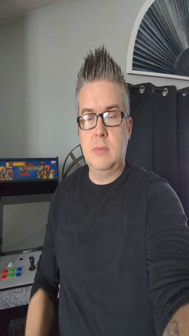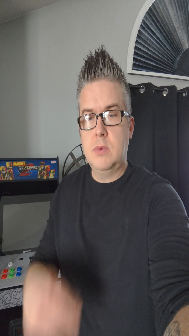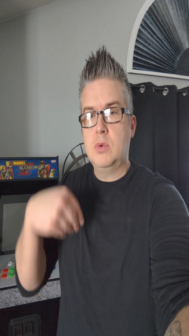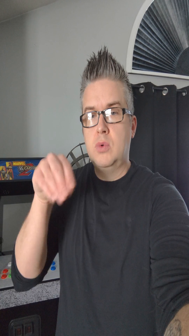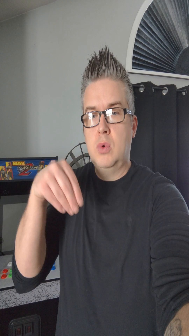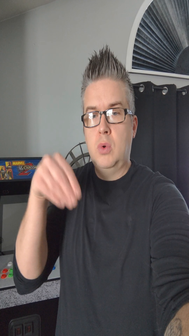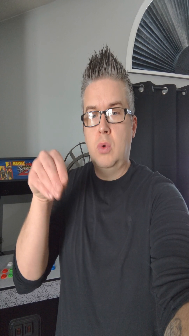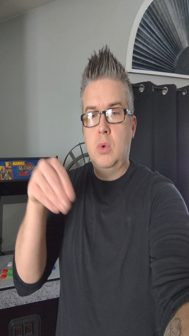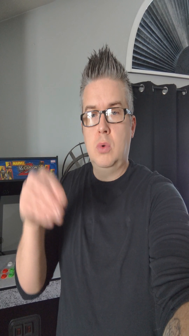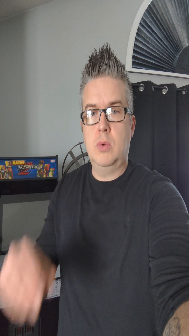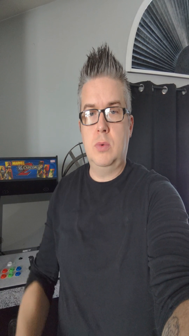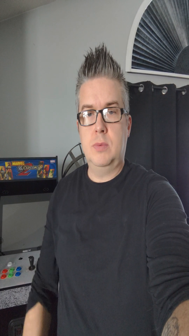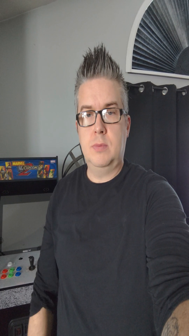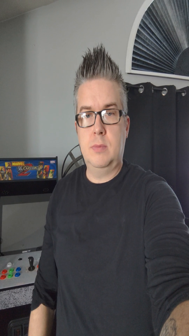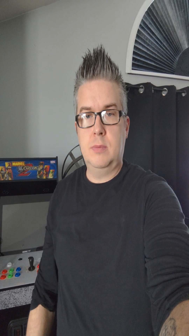store